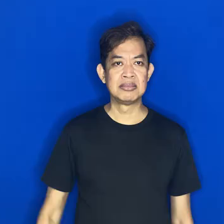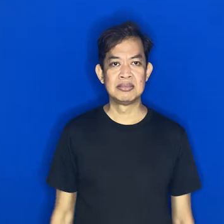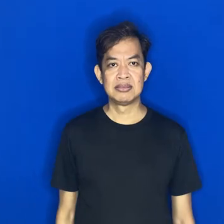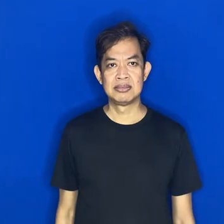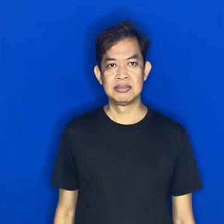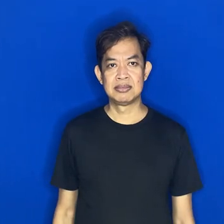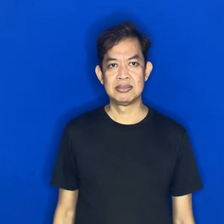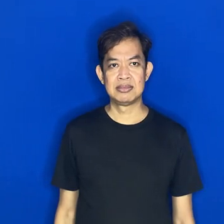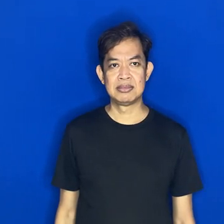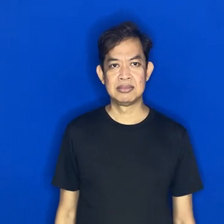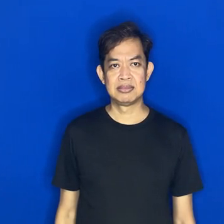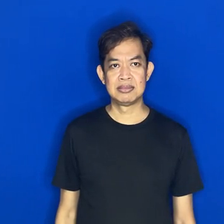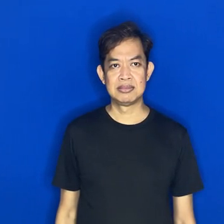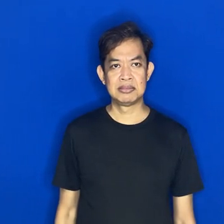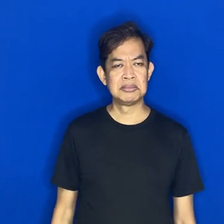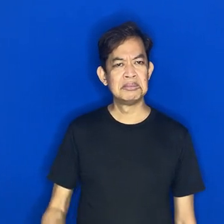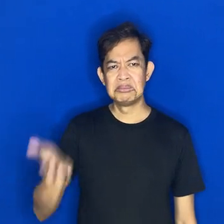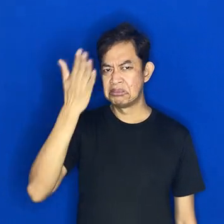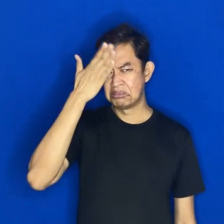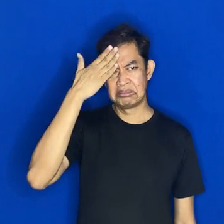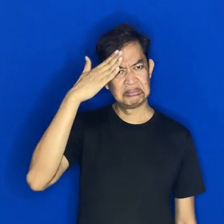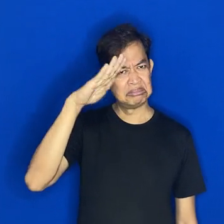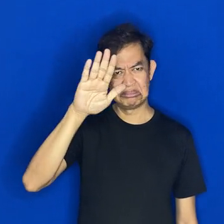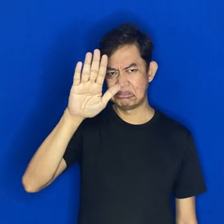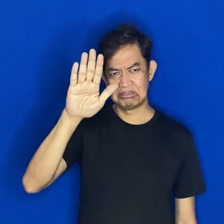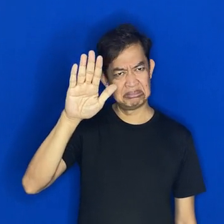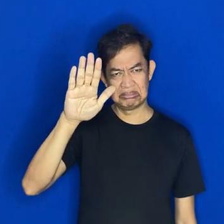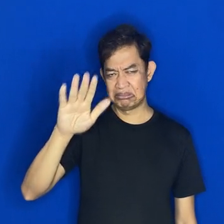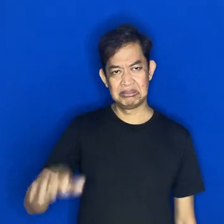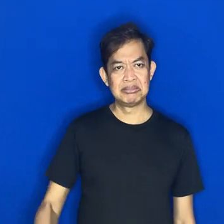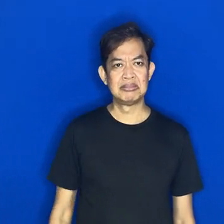don’t know